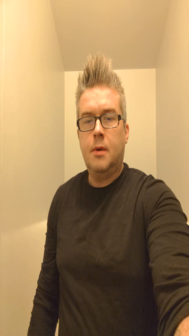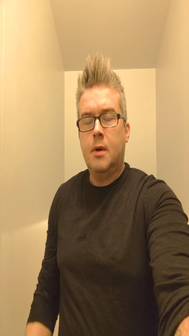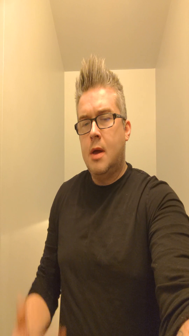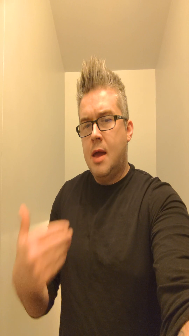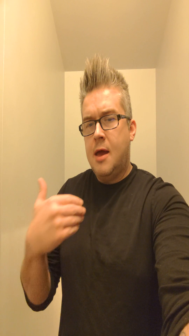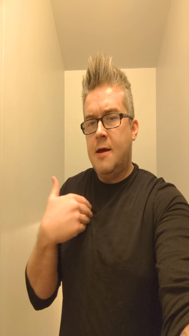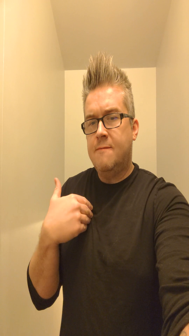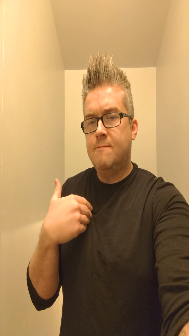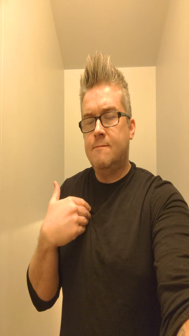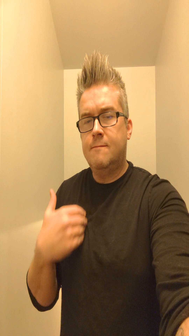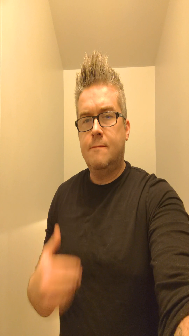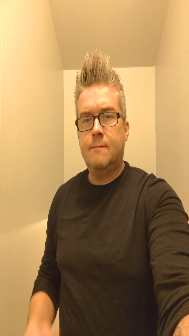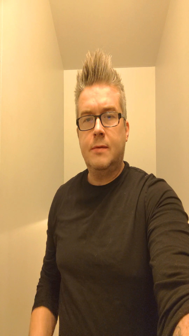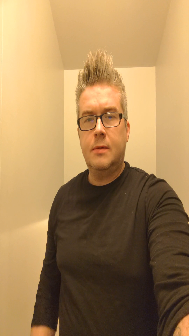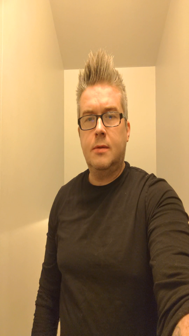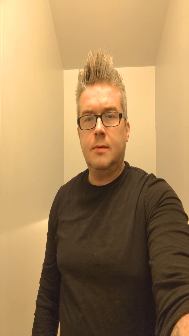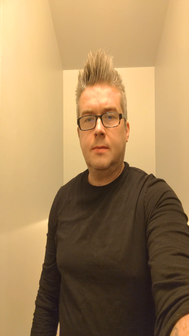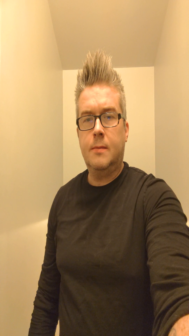have